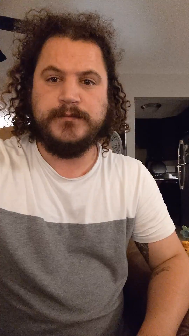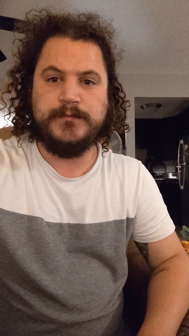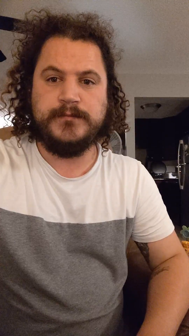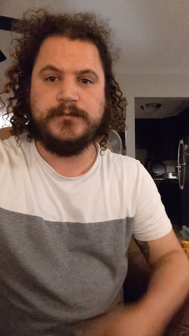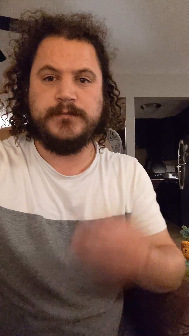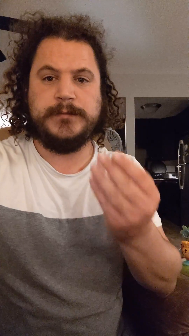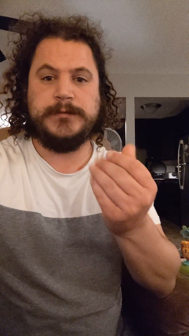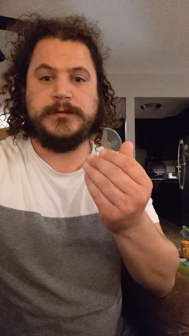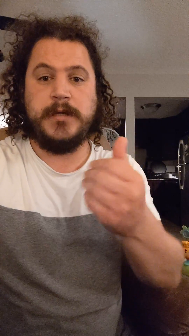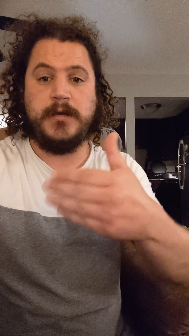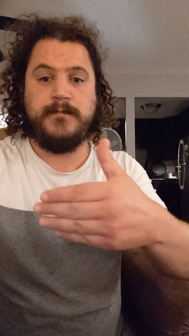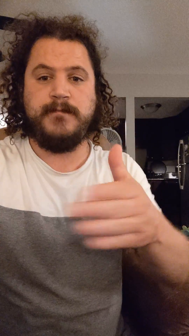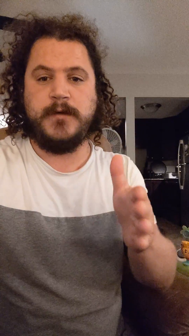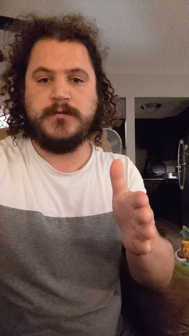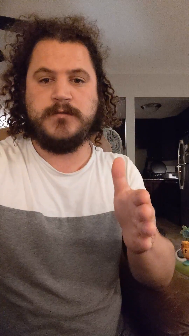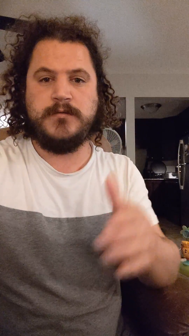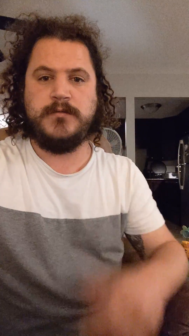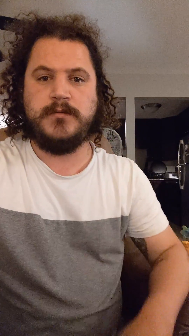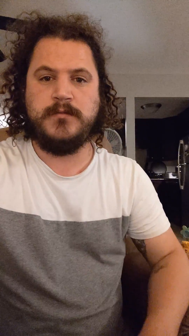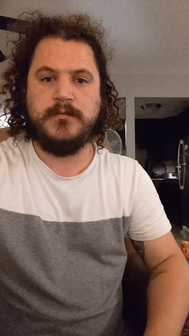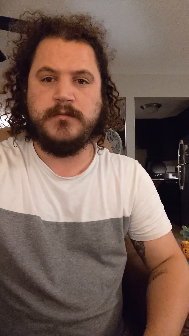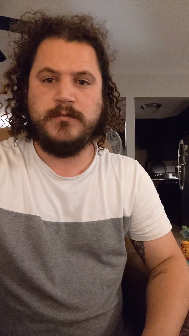sandbox